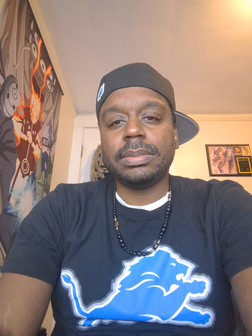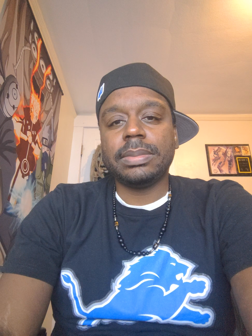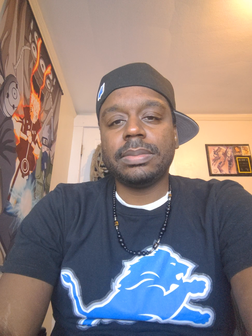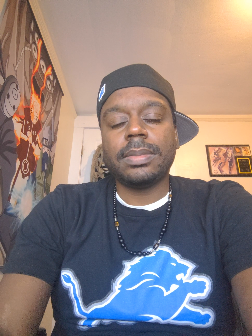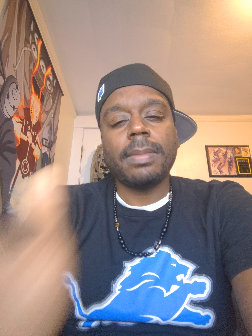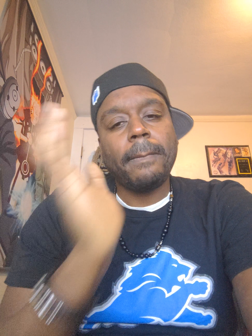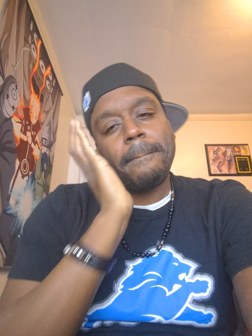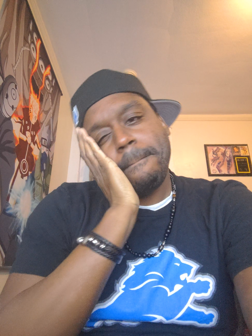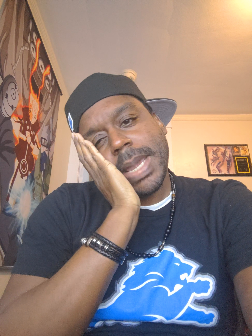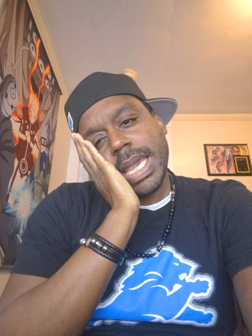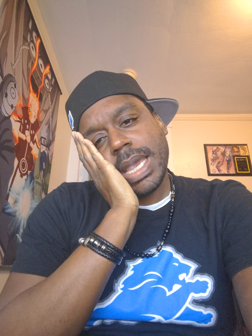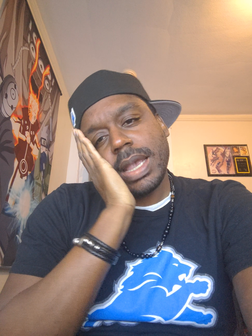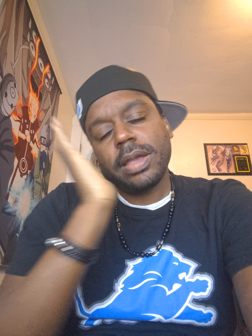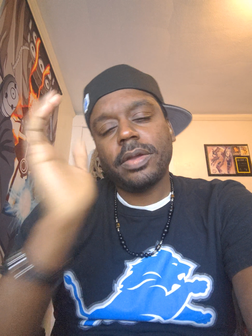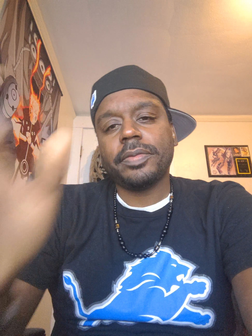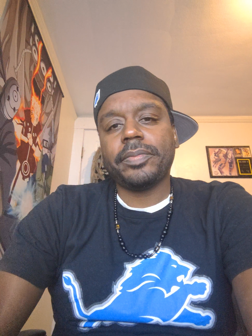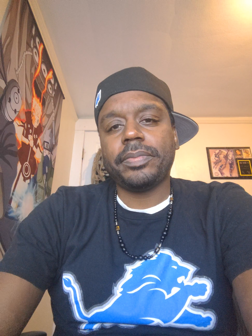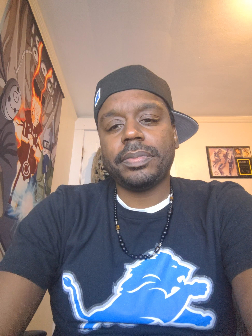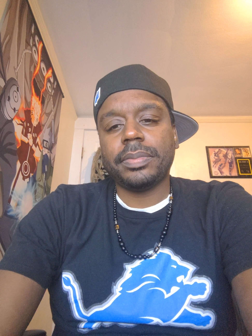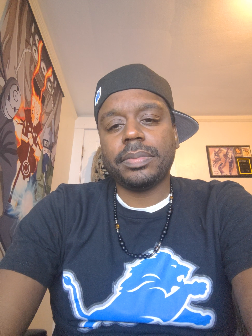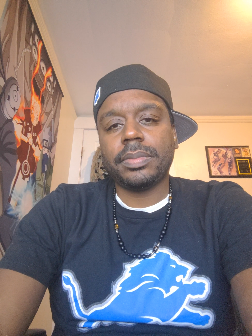bed